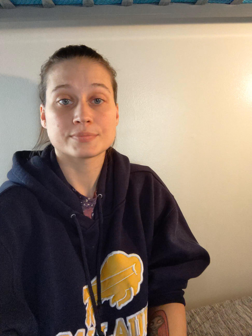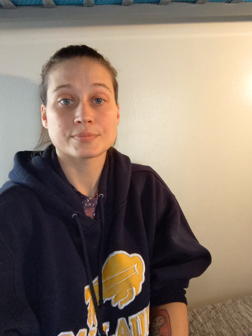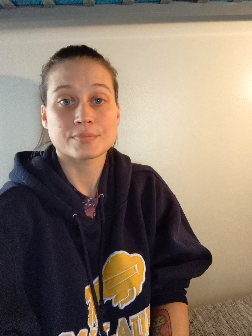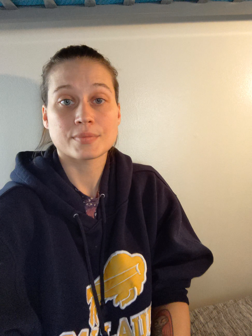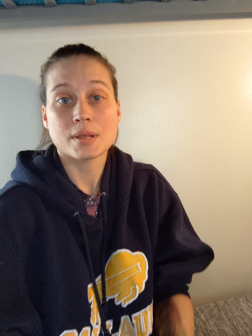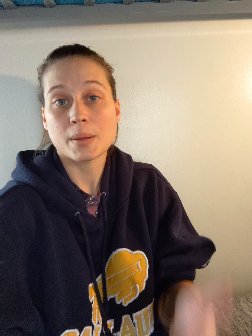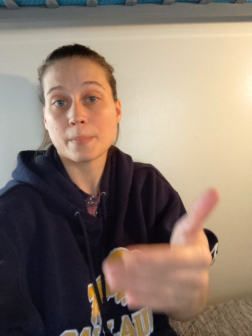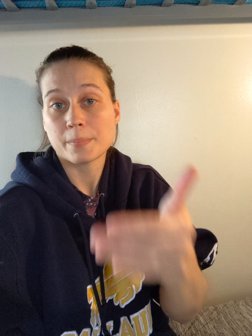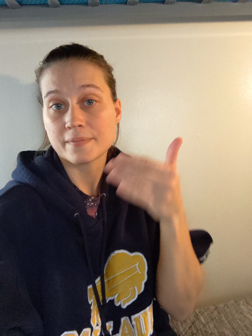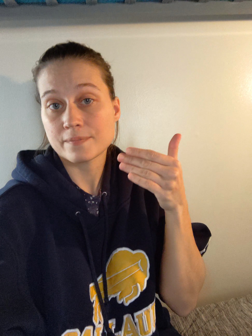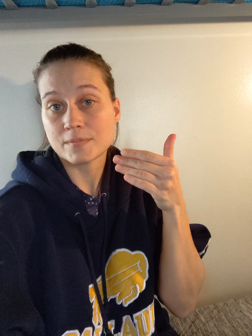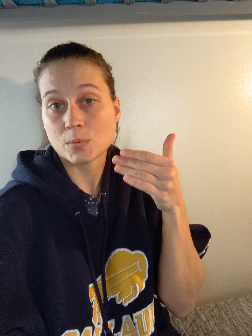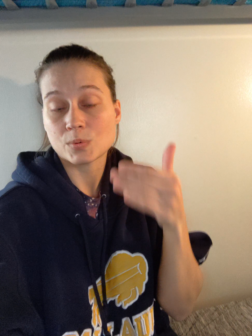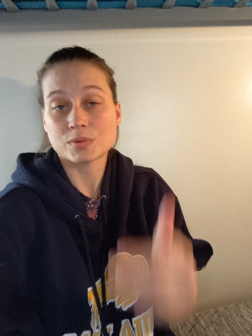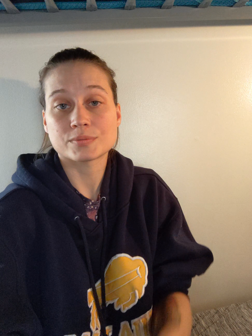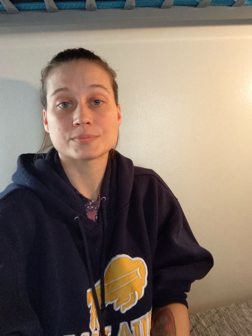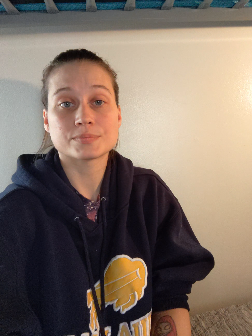before